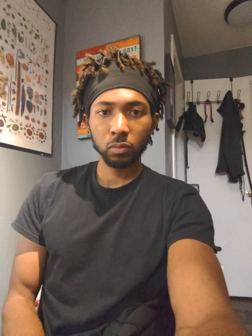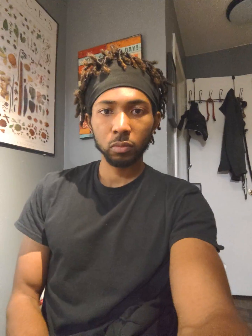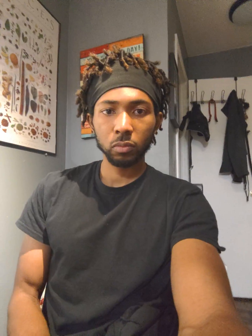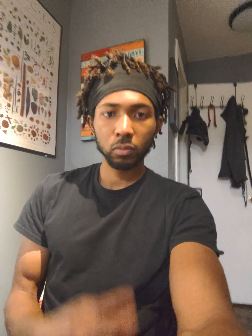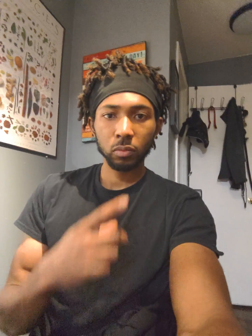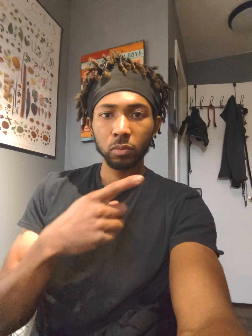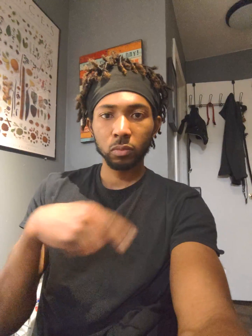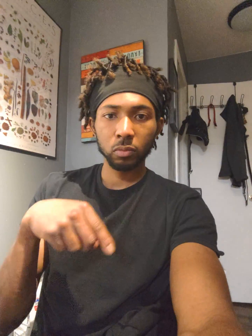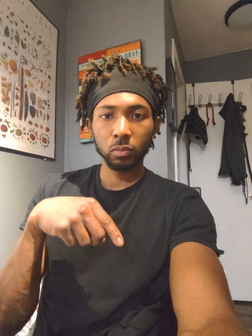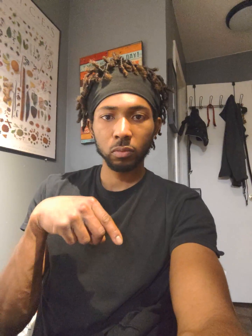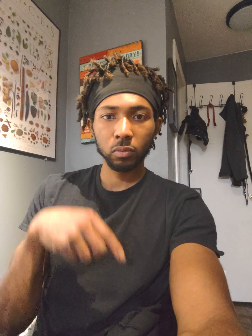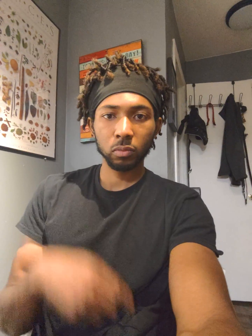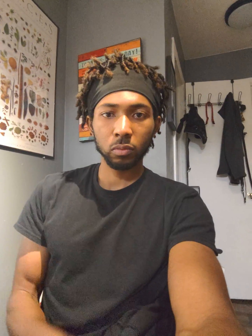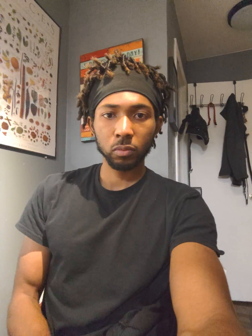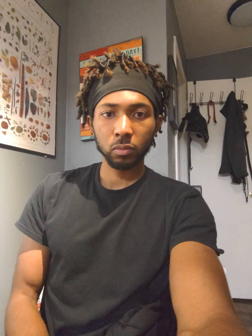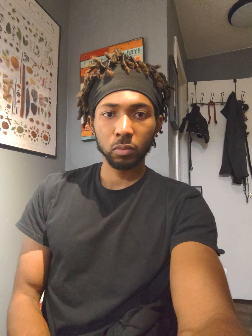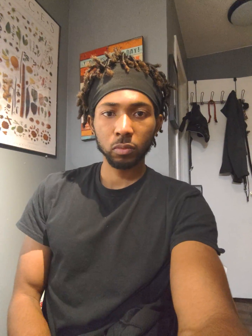cut